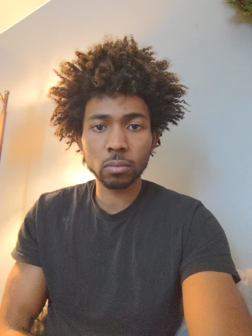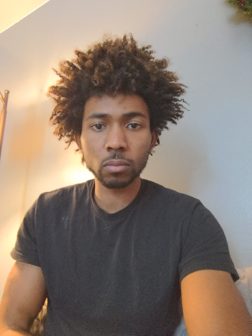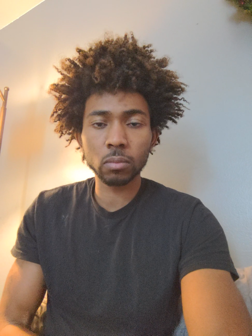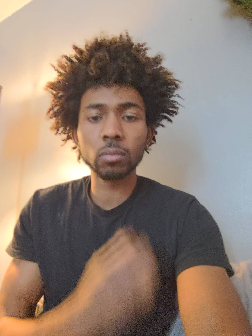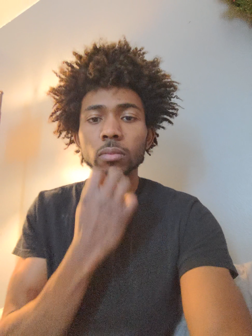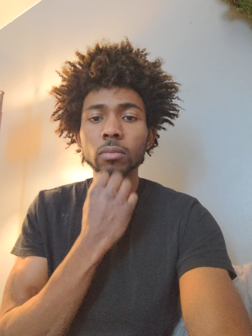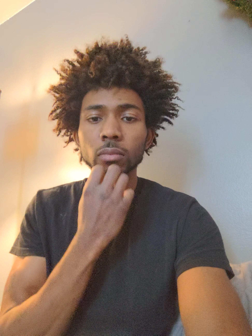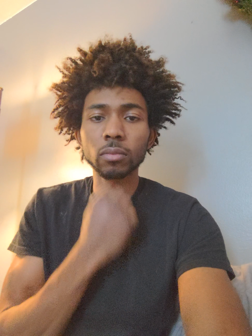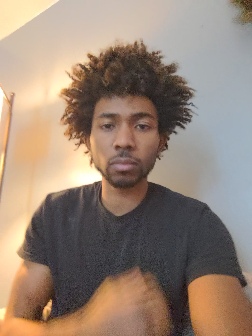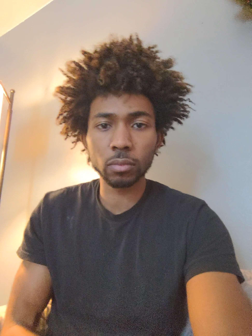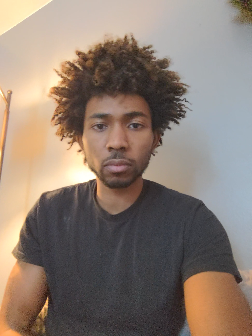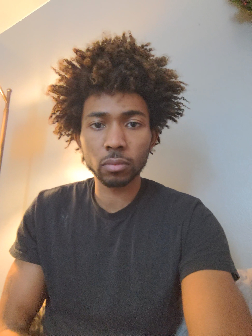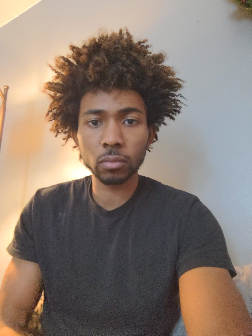underwear